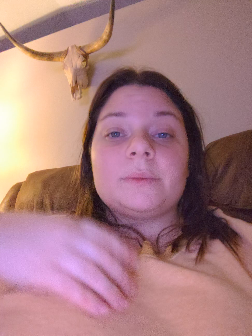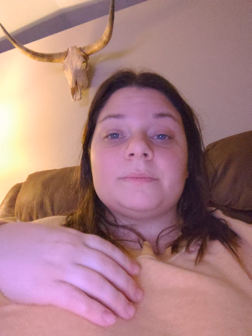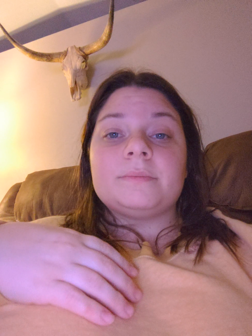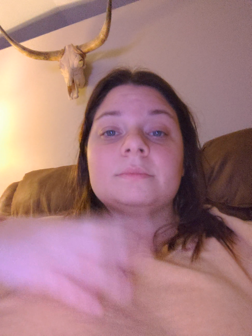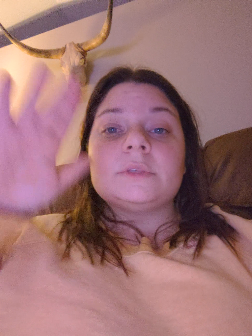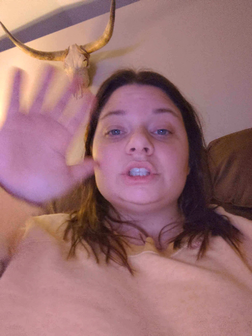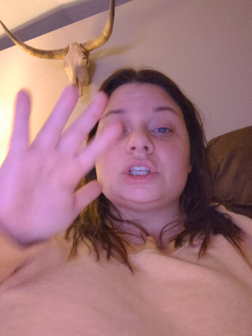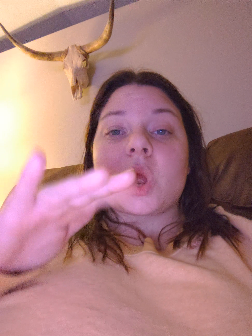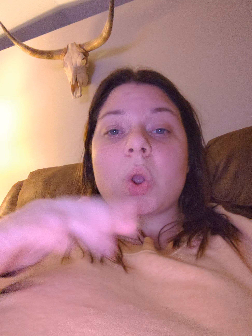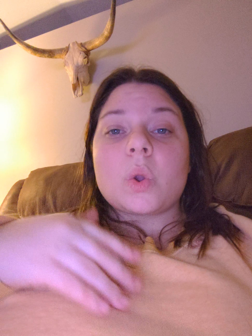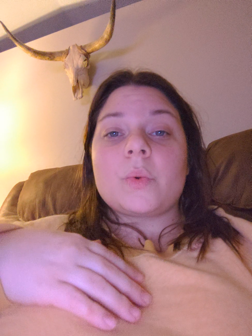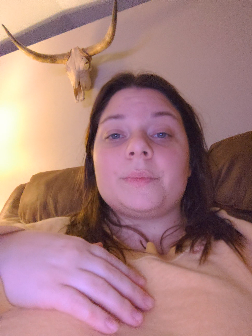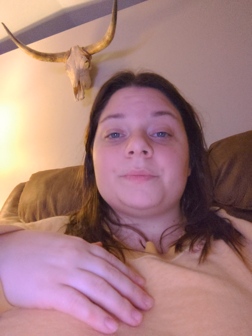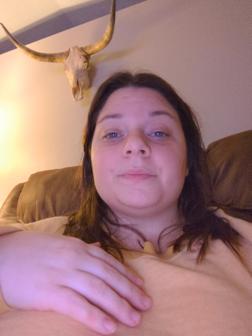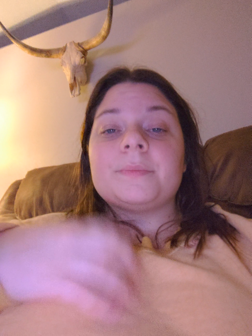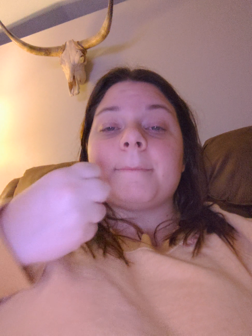snow